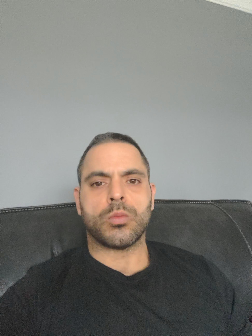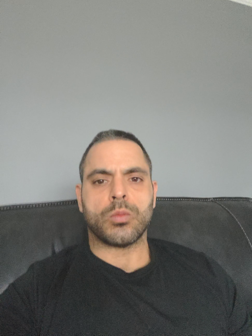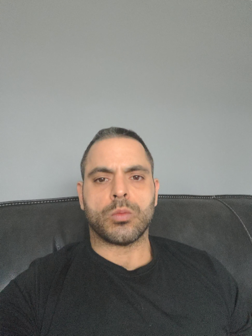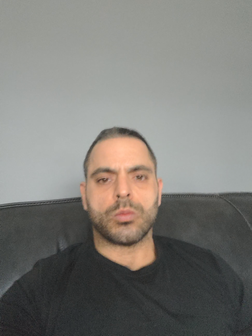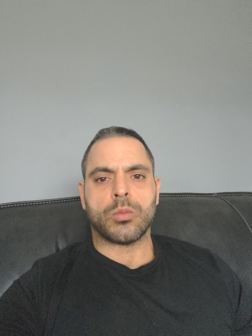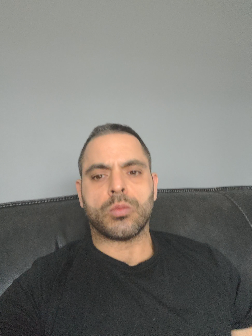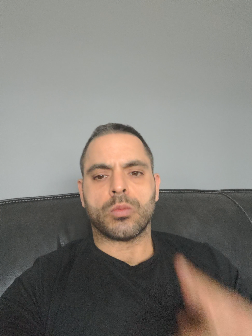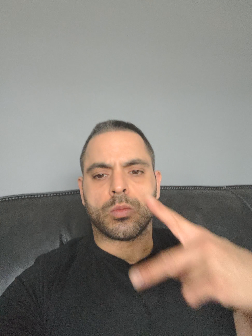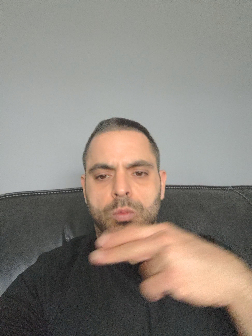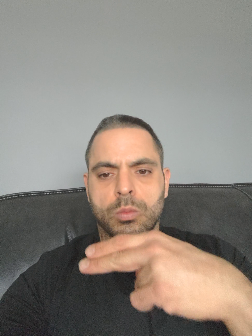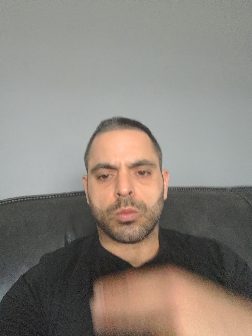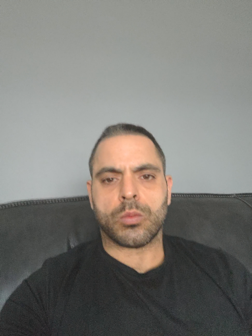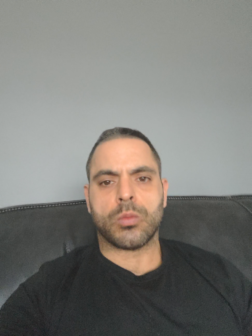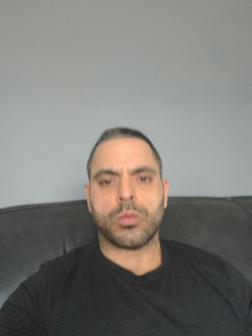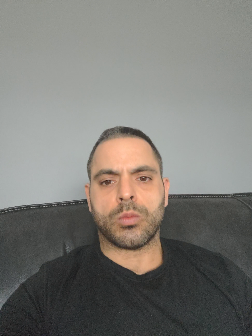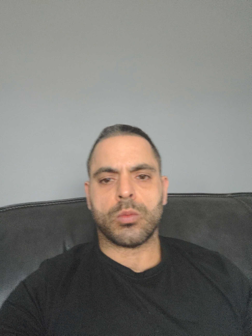cut